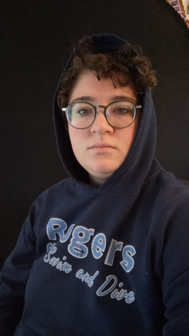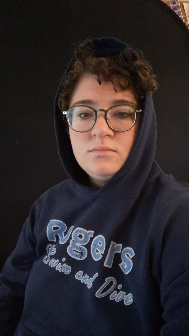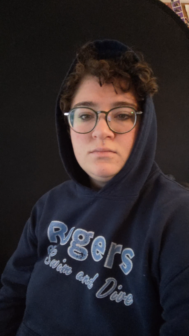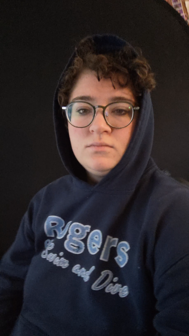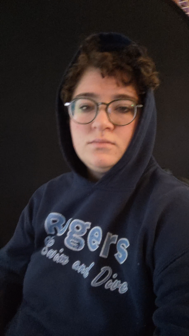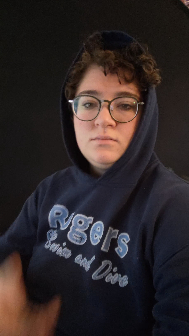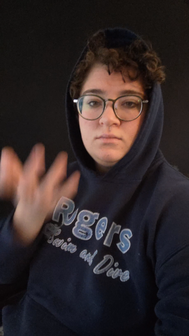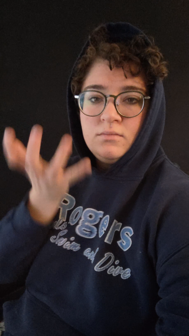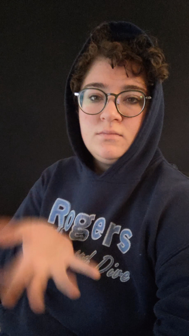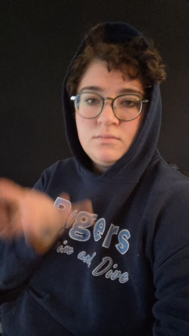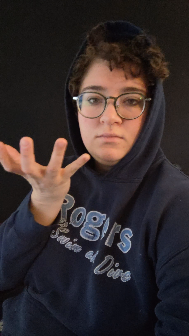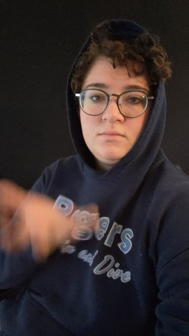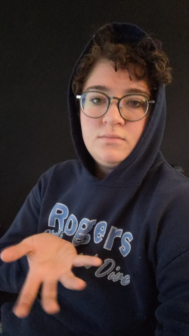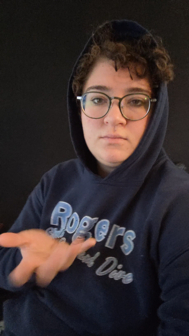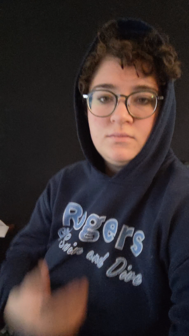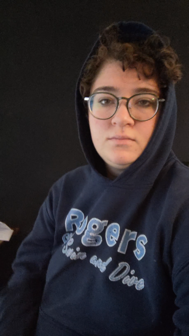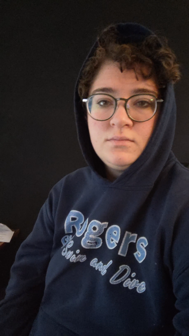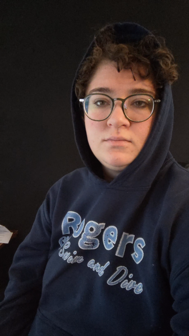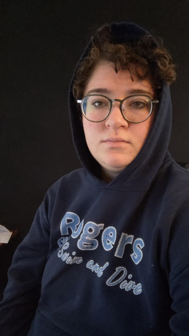heavy